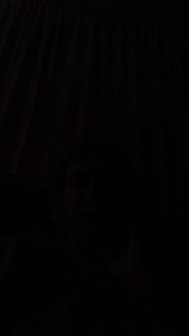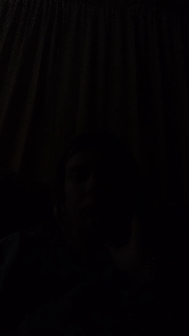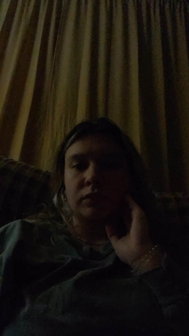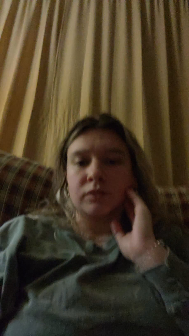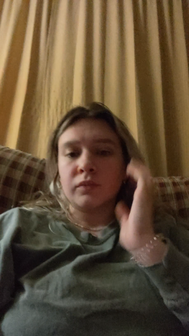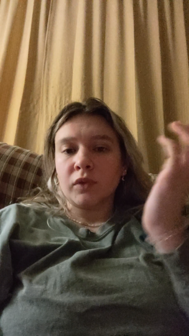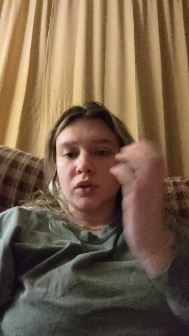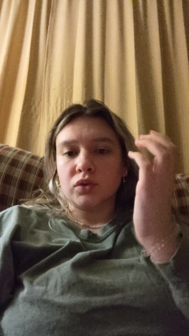shake